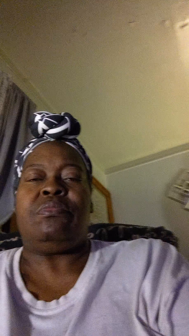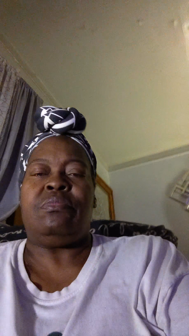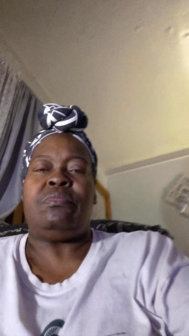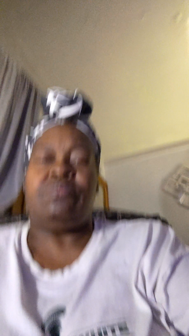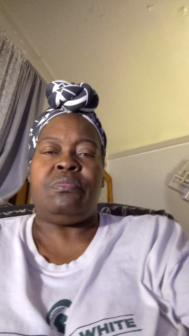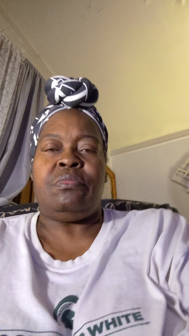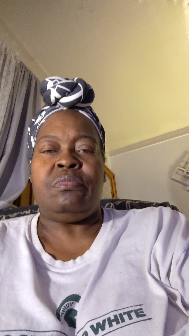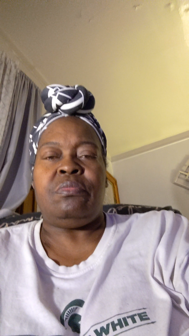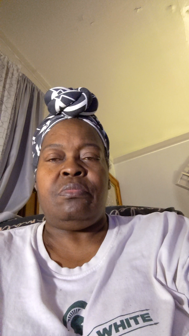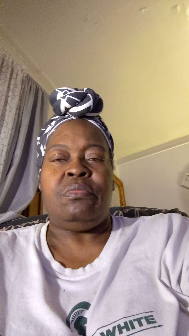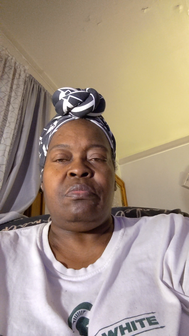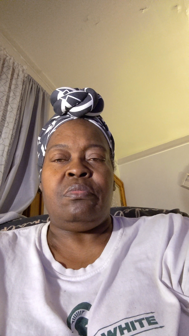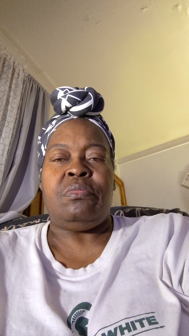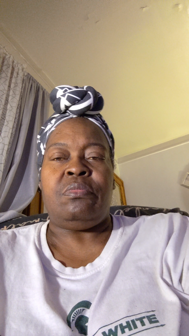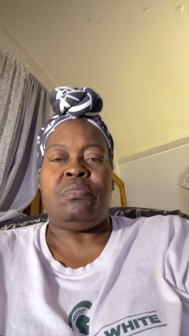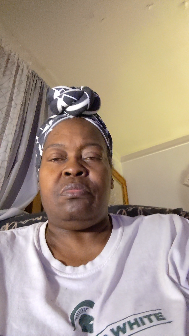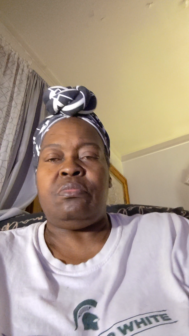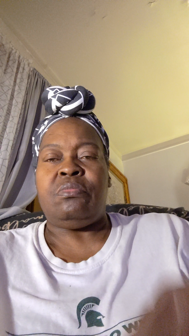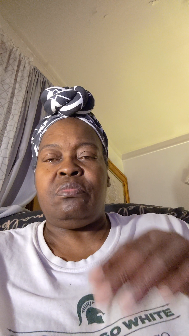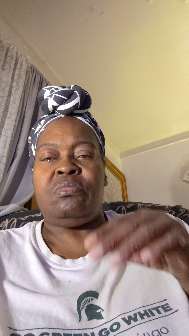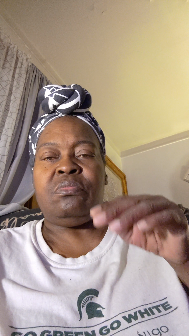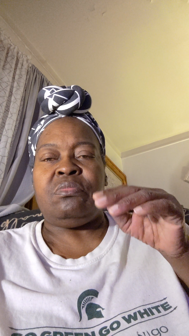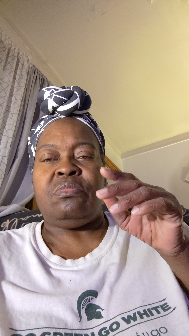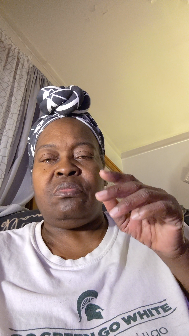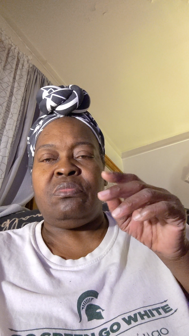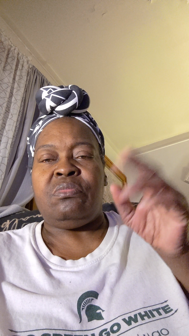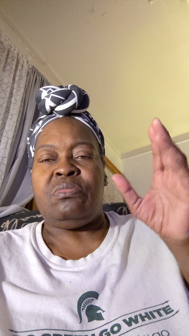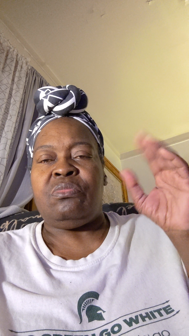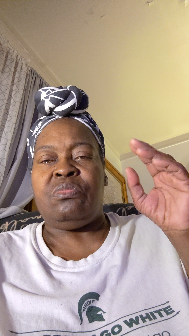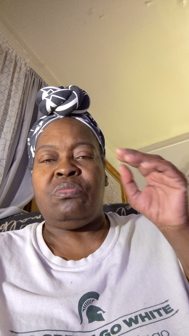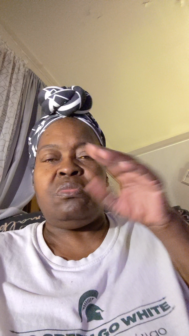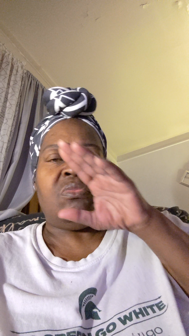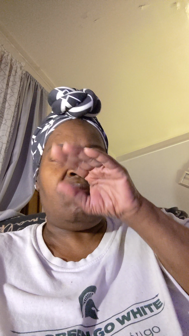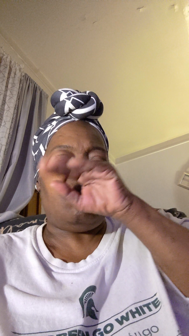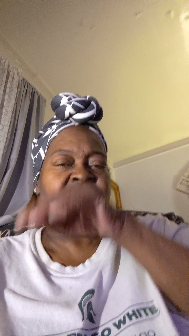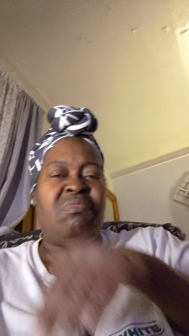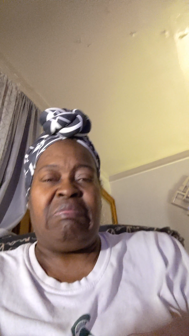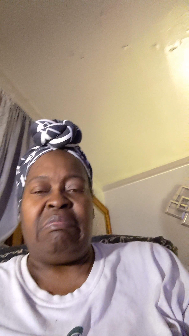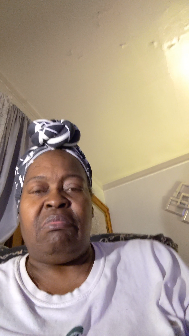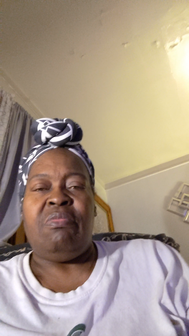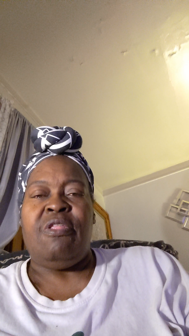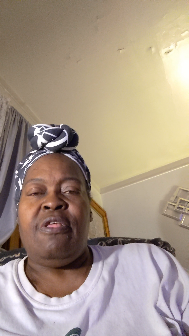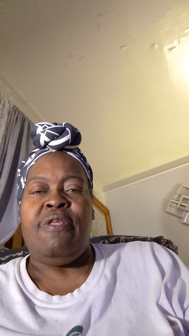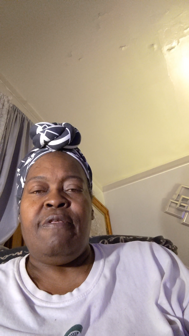dinosaur